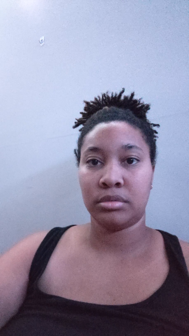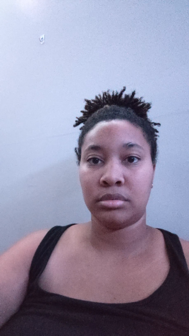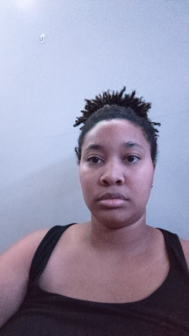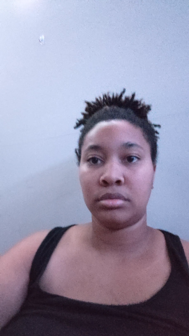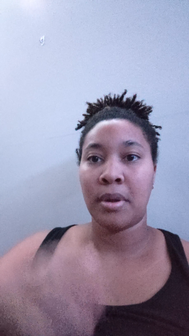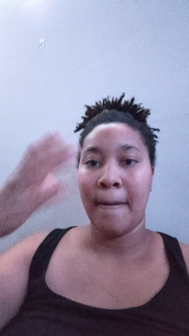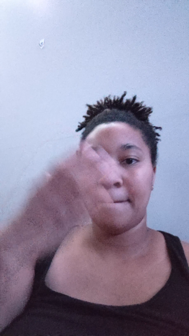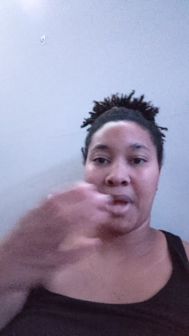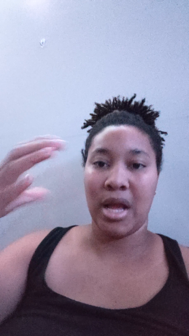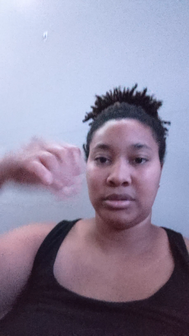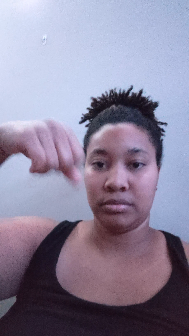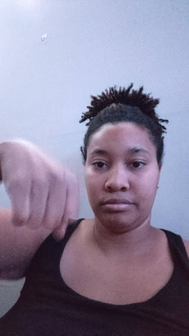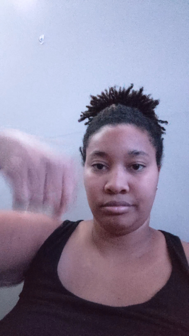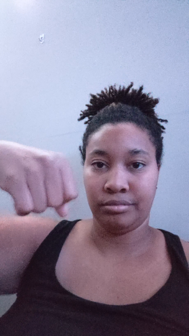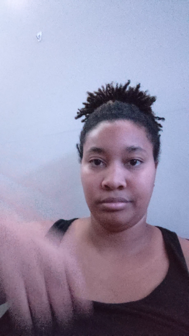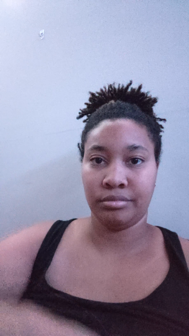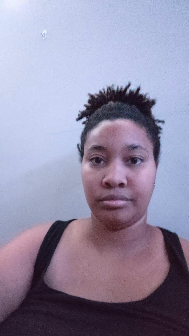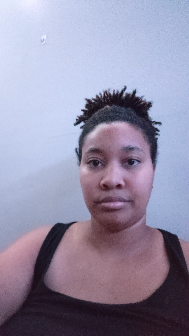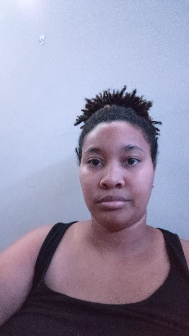basket